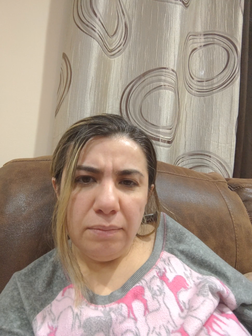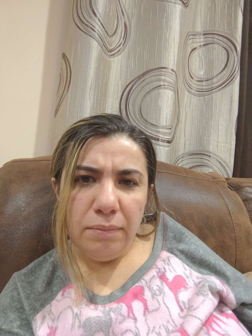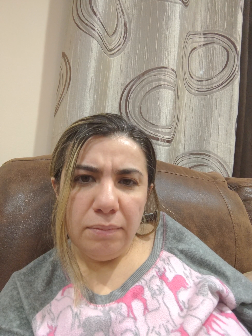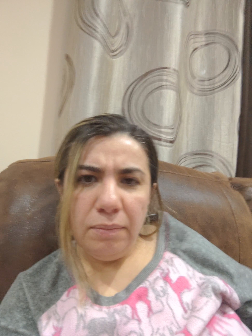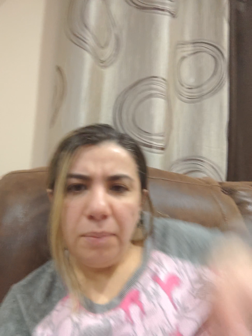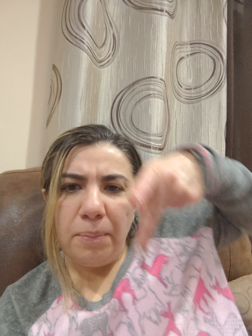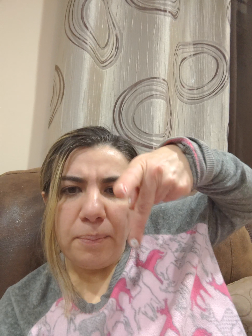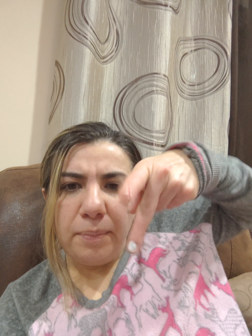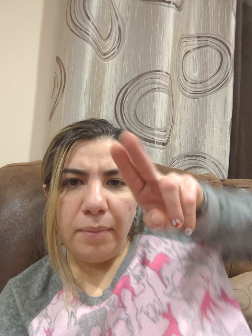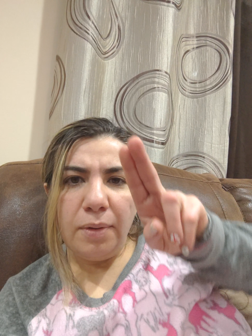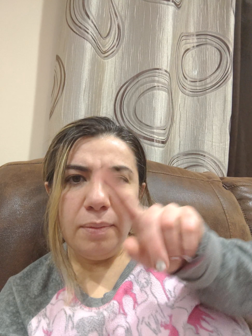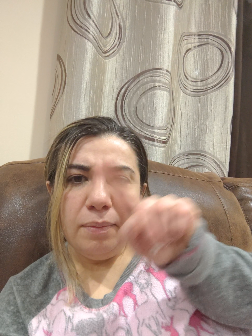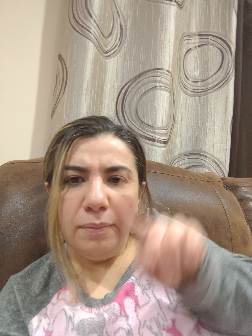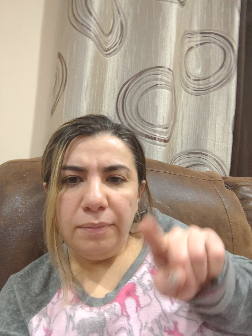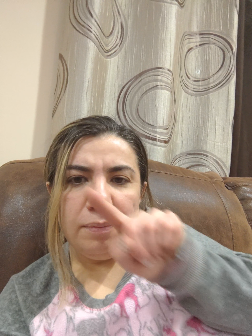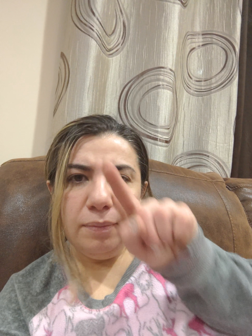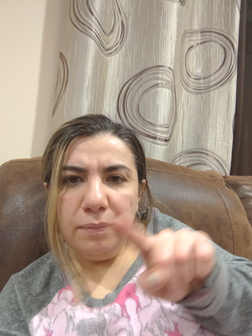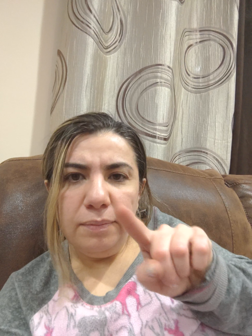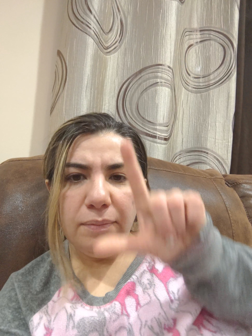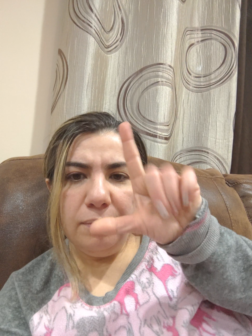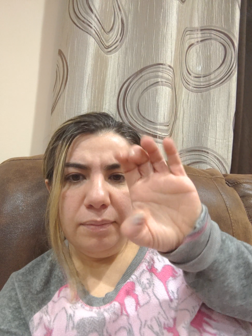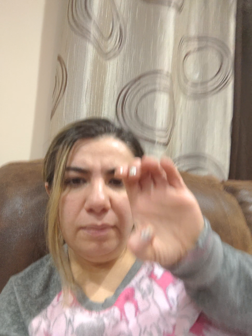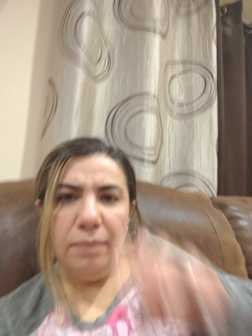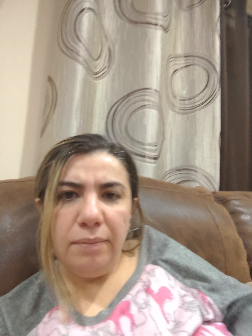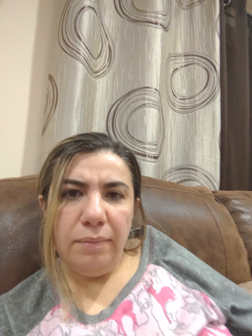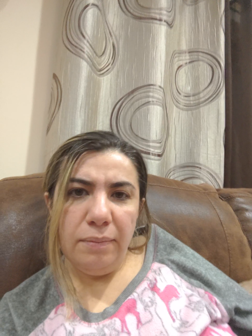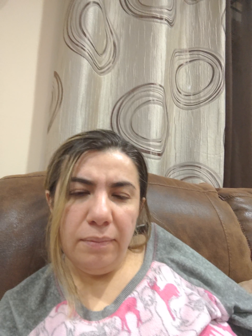puzzle